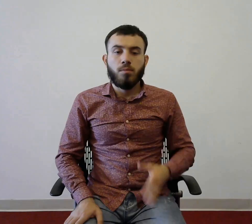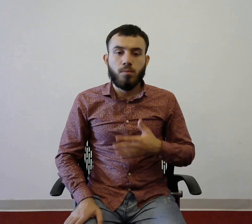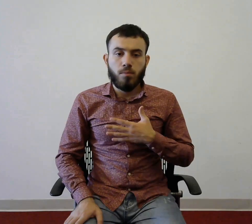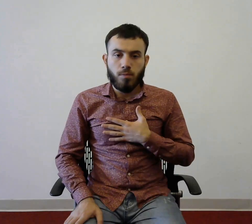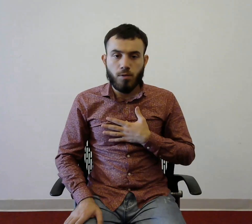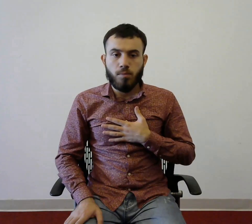mən